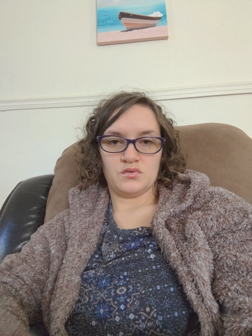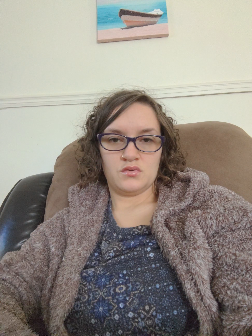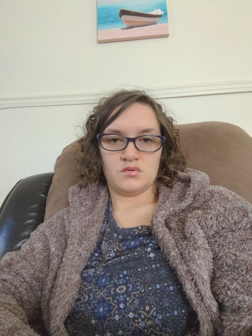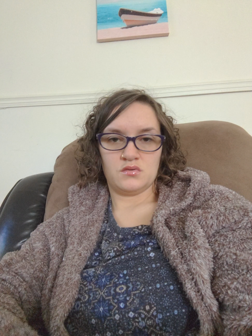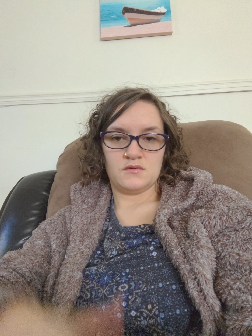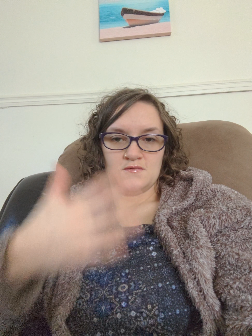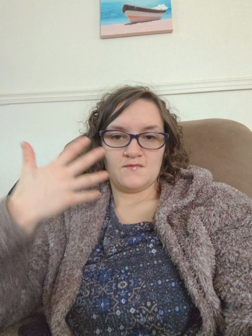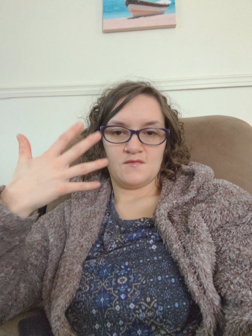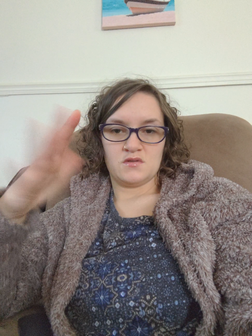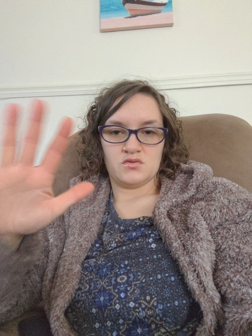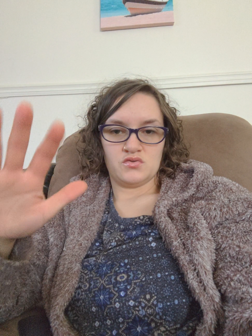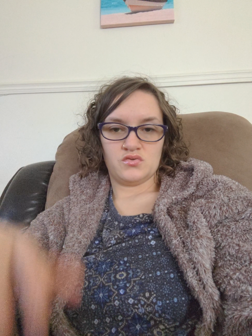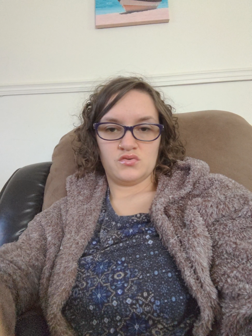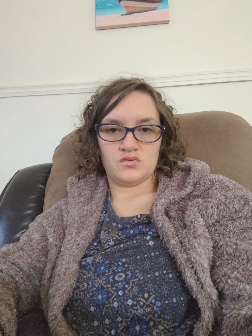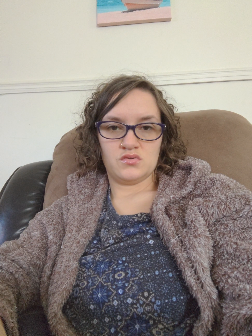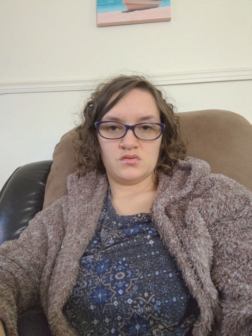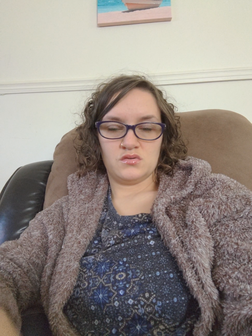finish